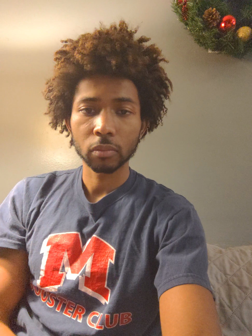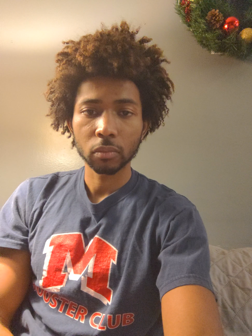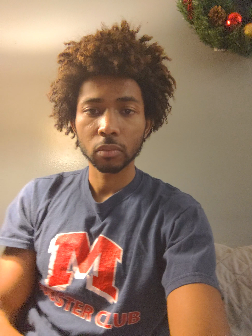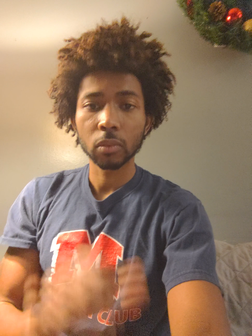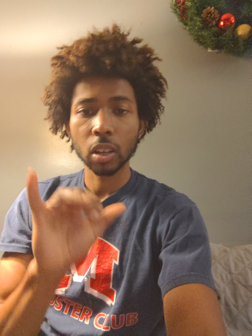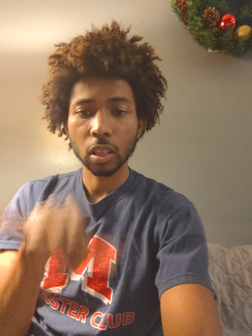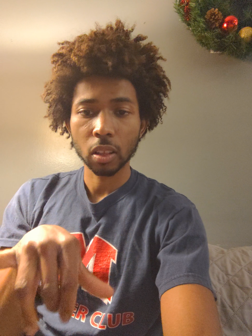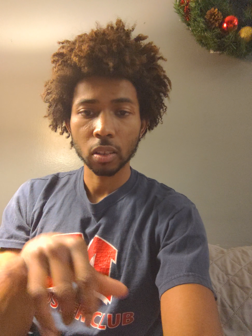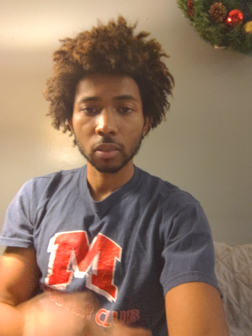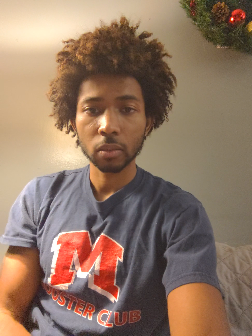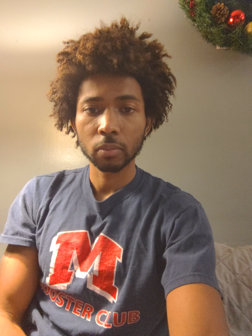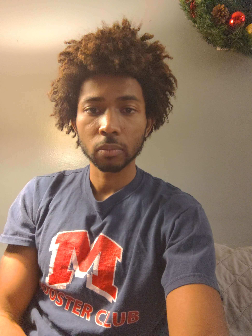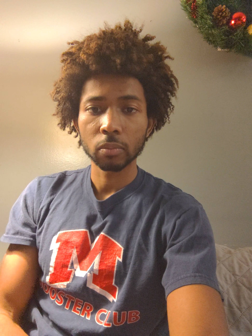that